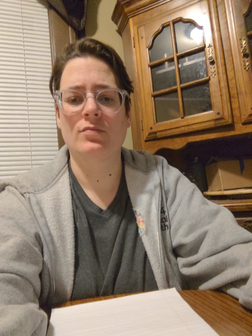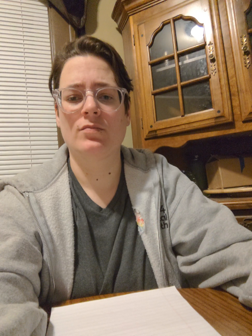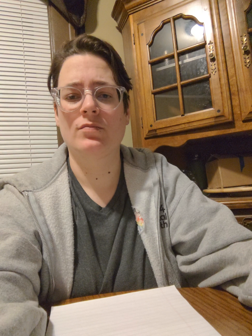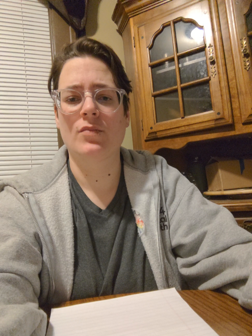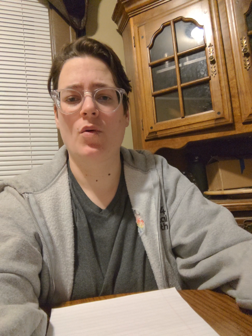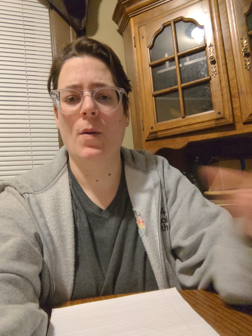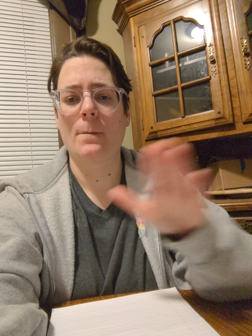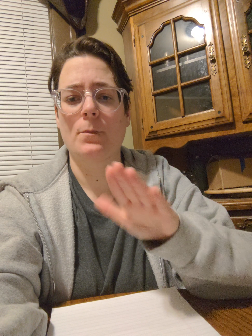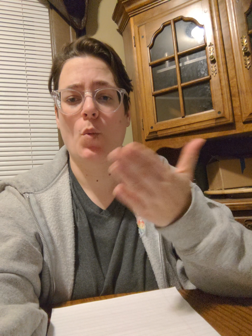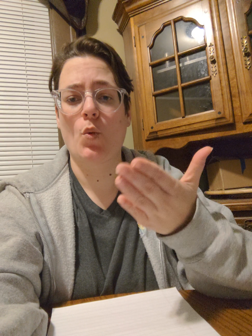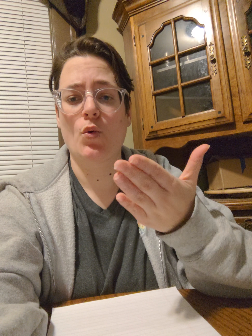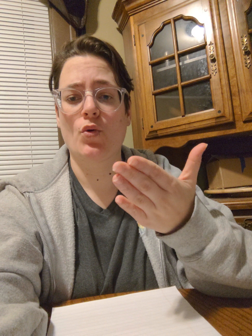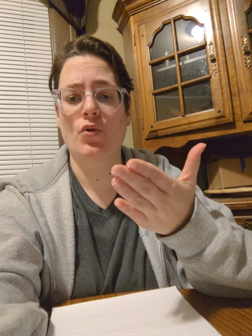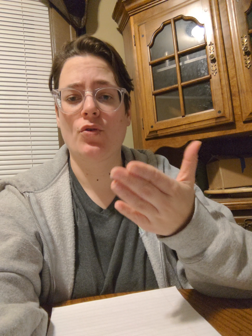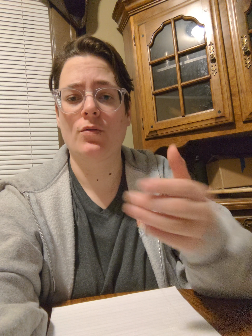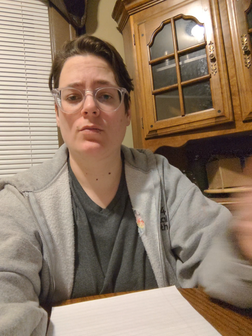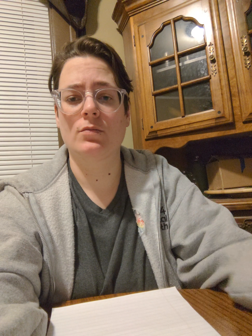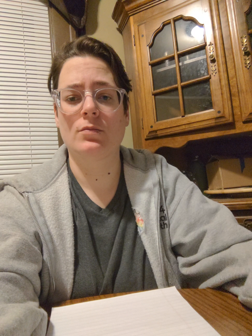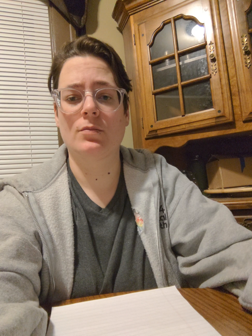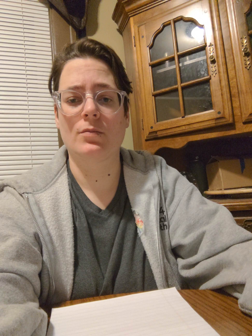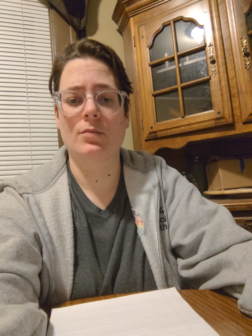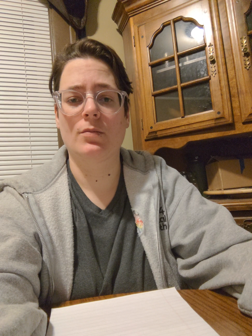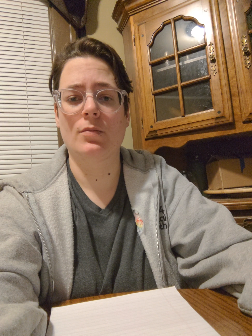book